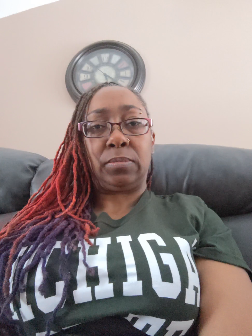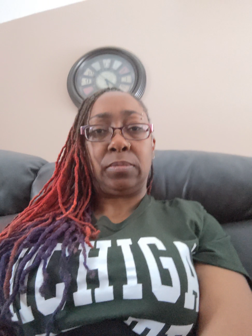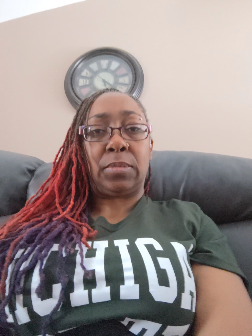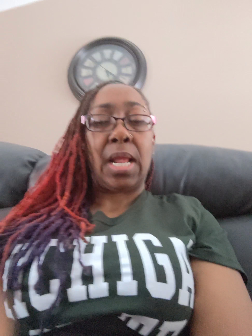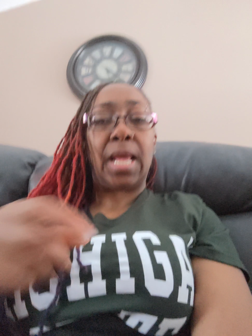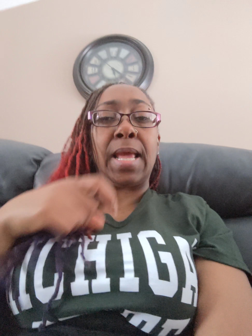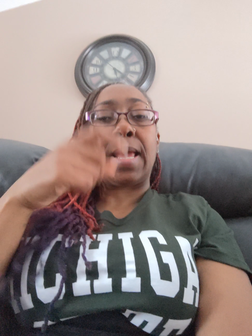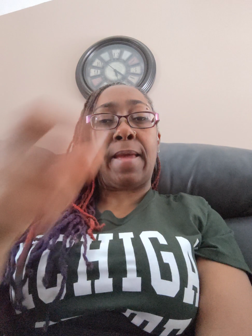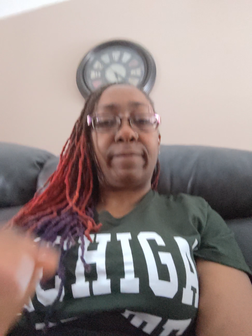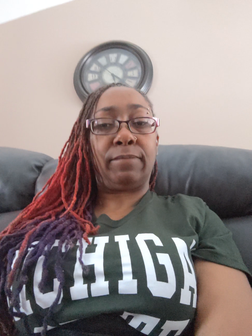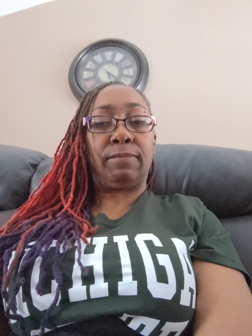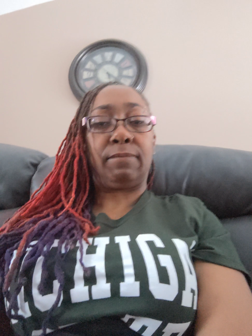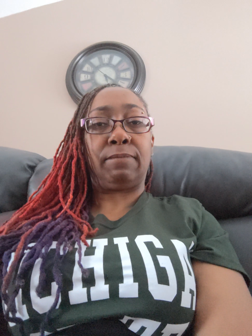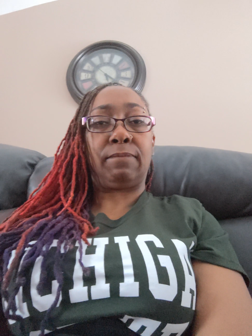give